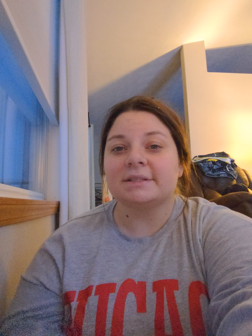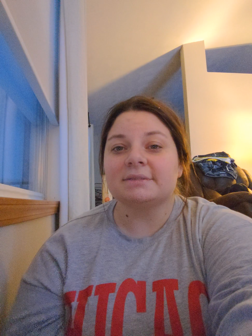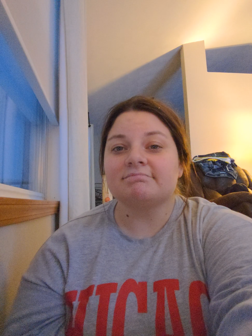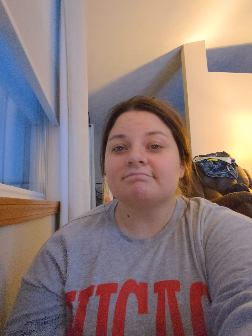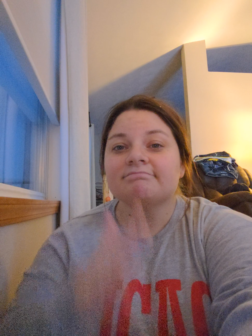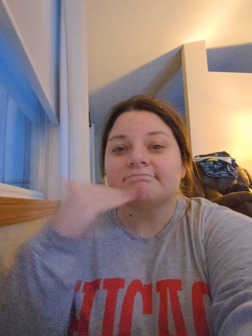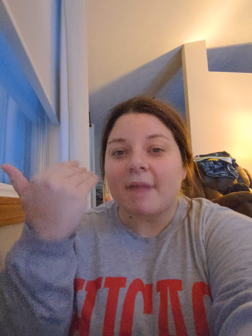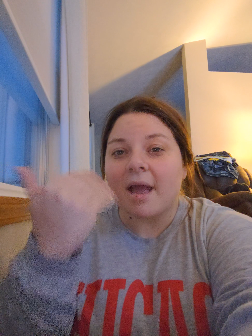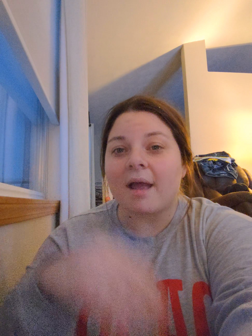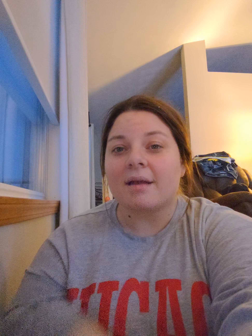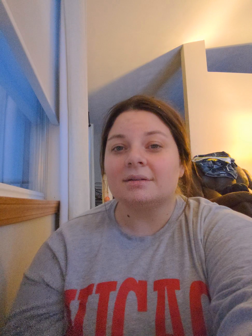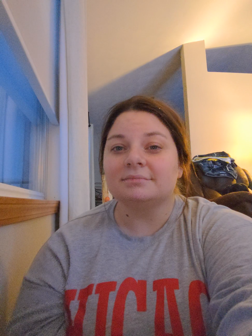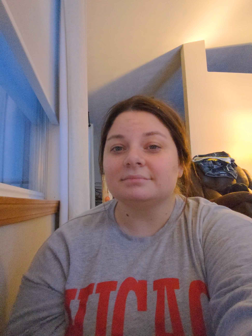smile